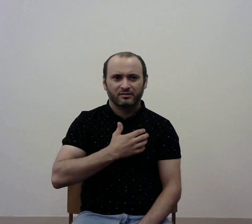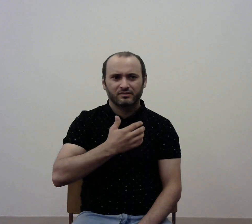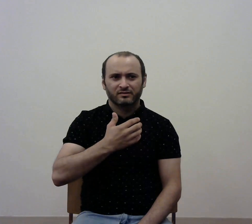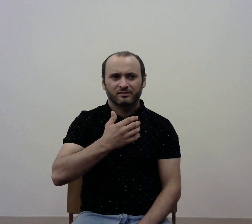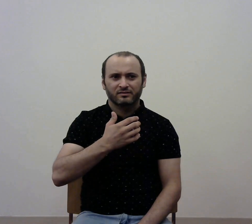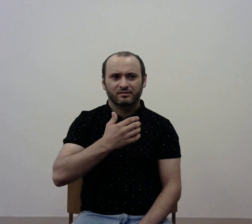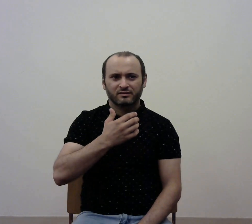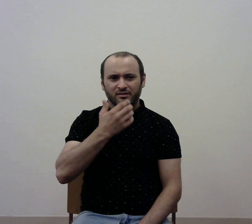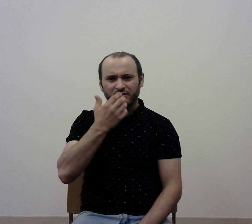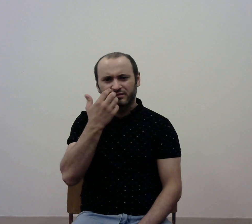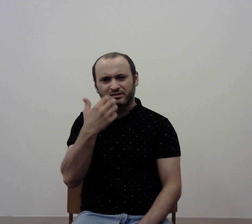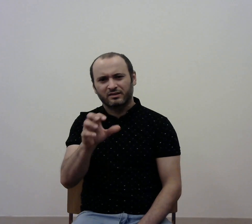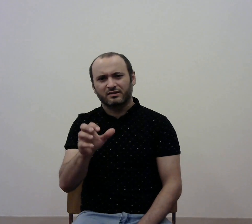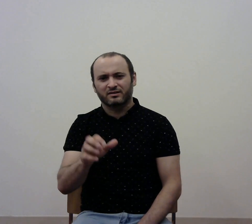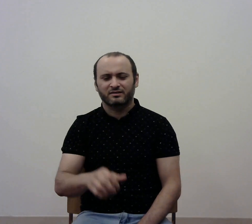isti